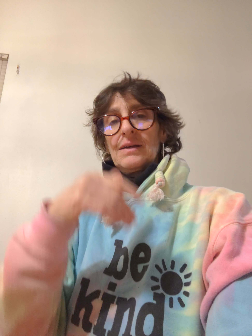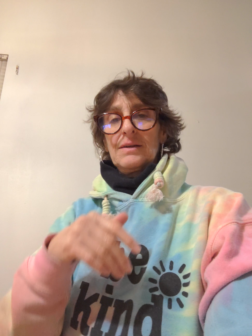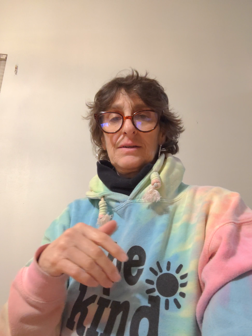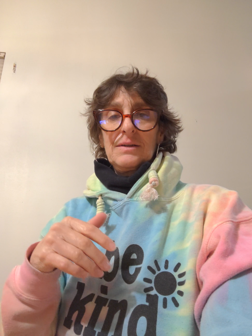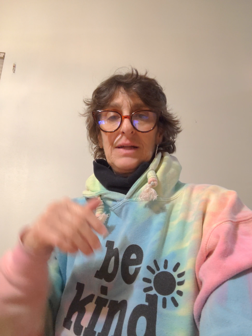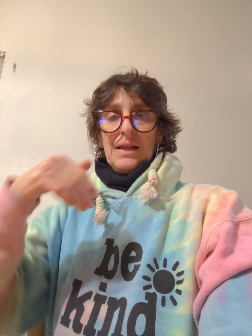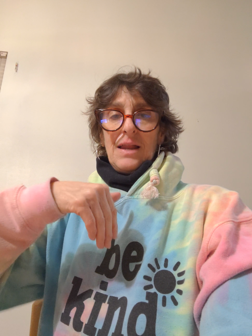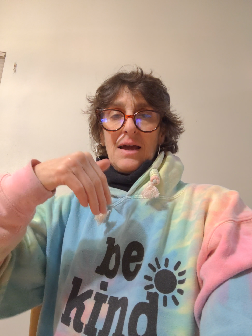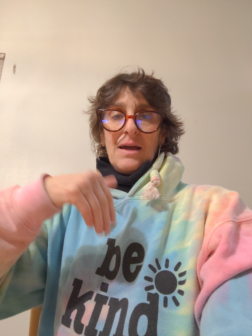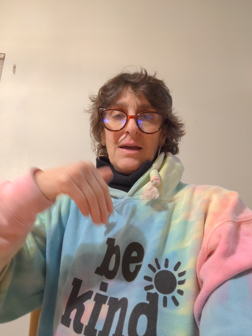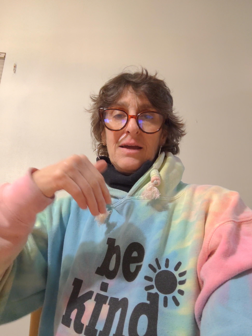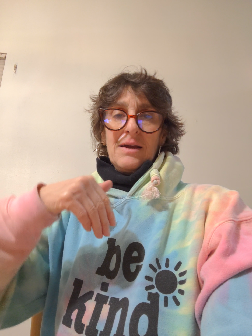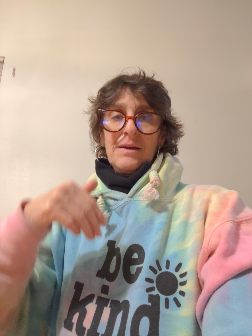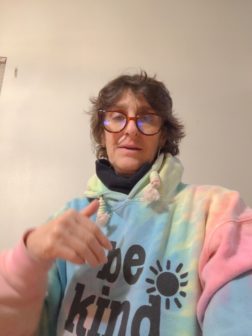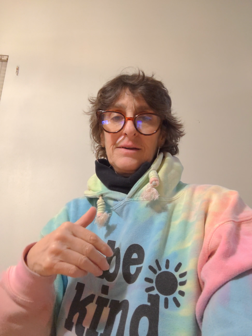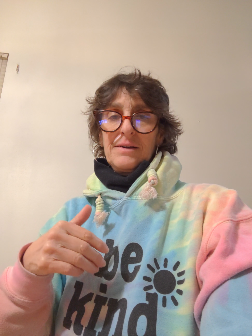night